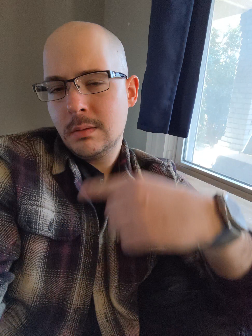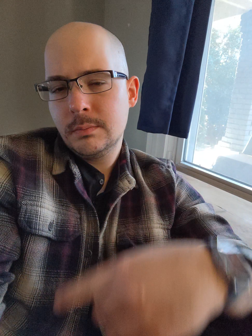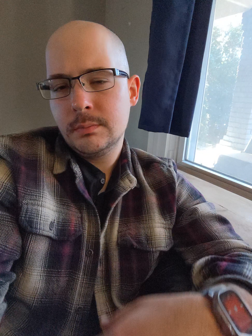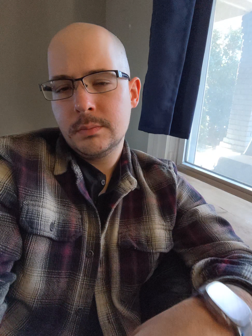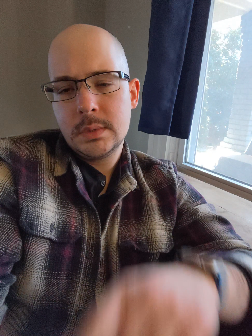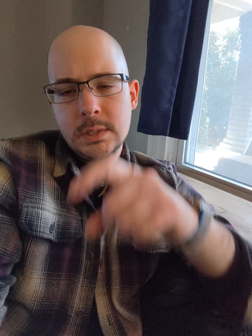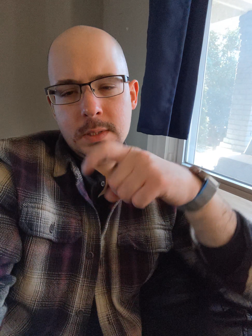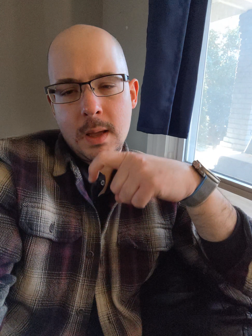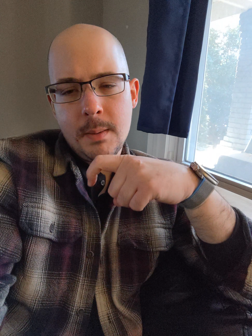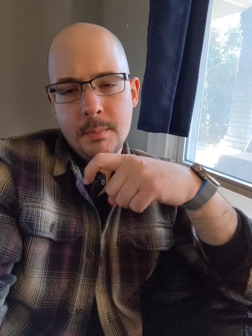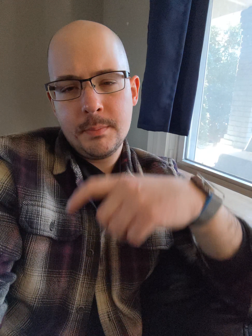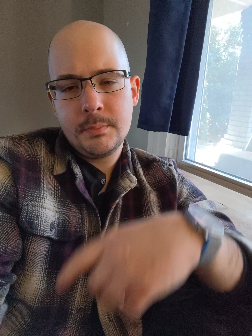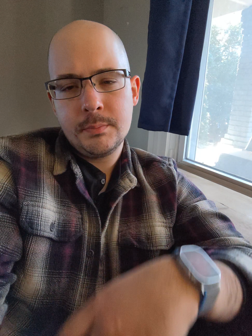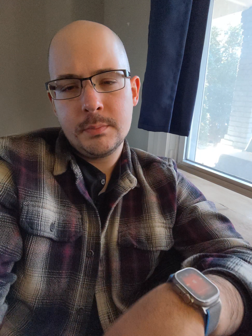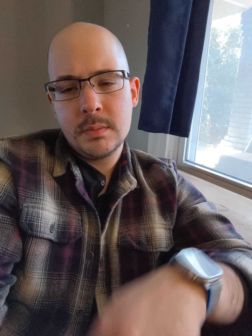time